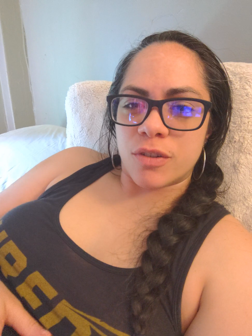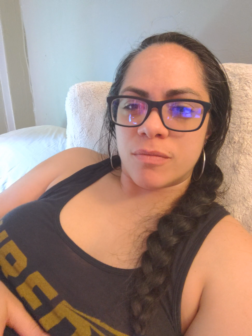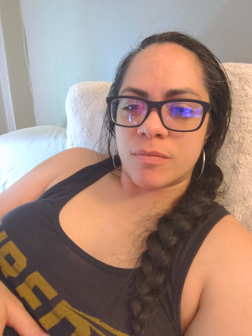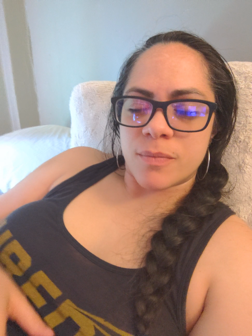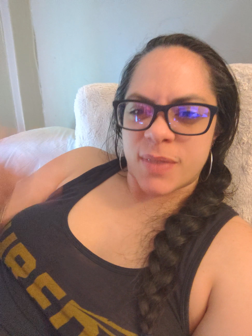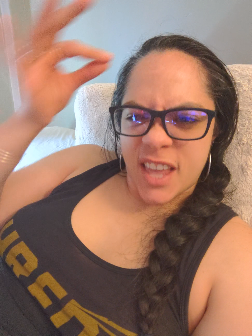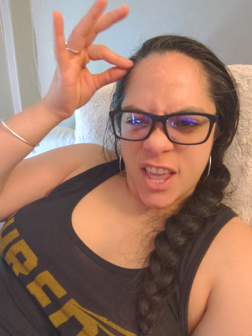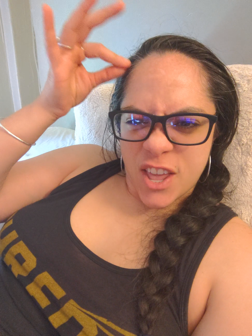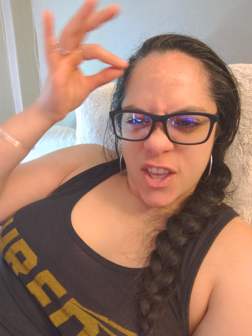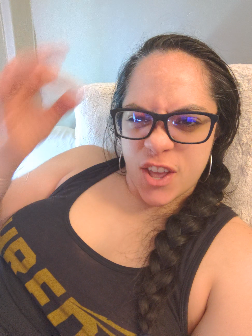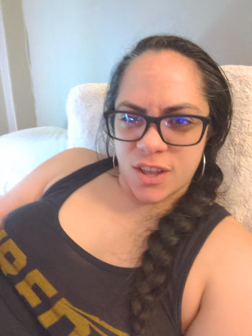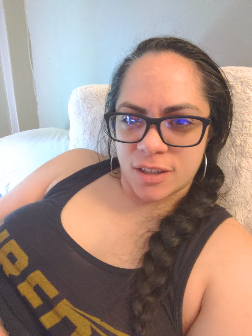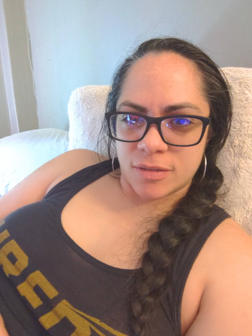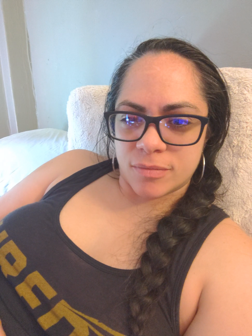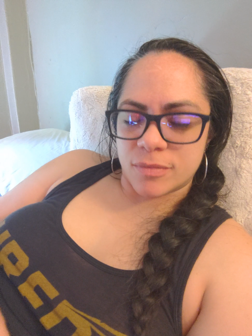hair